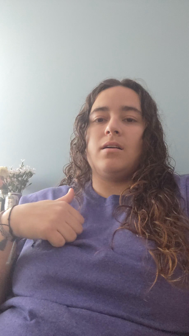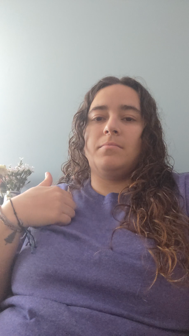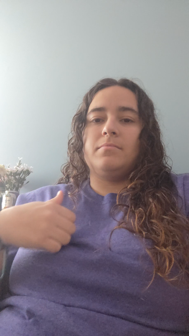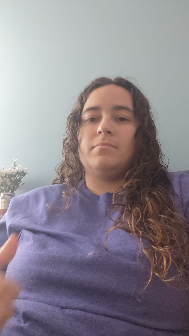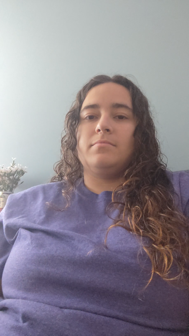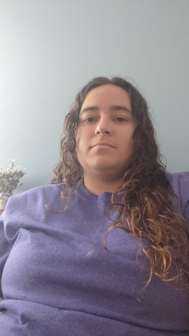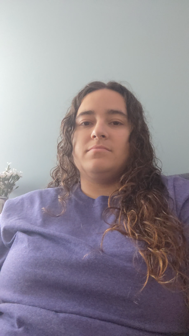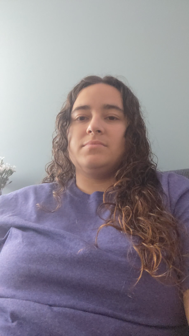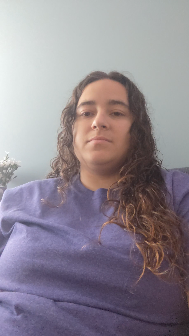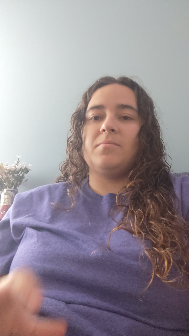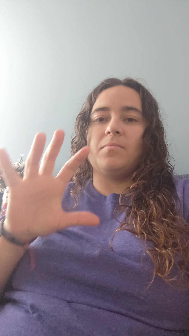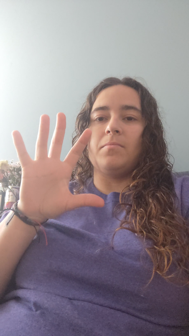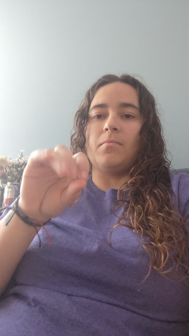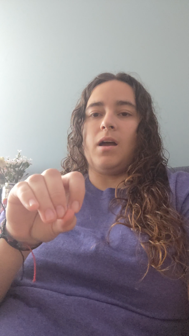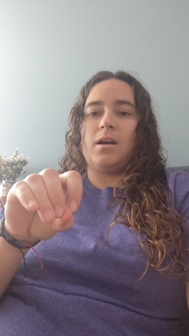bite